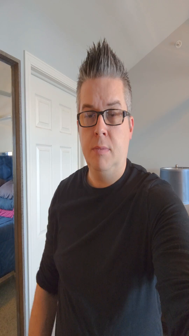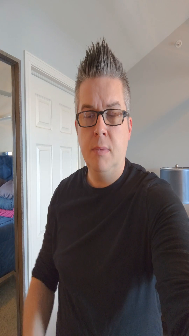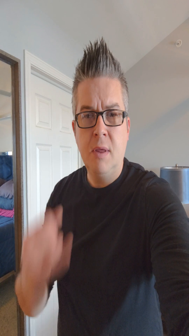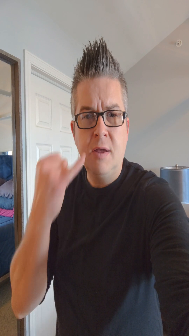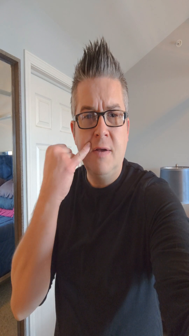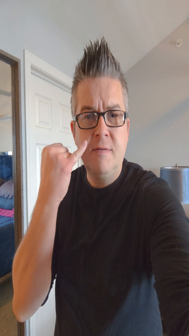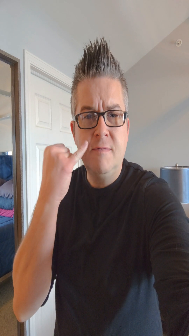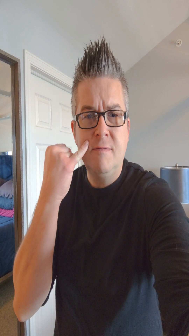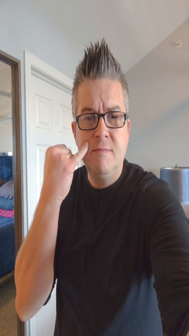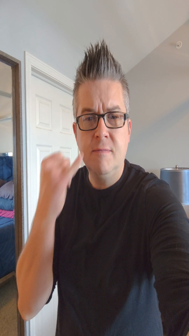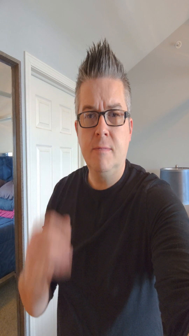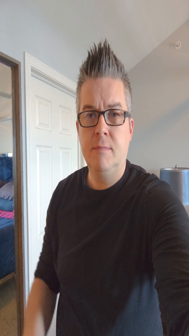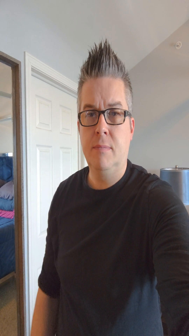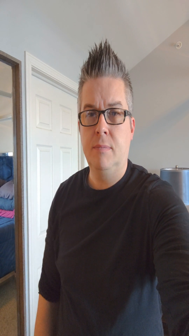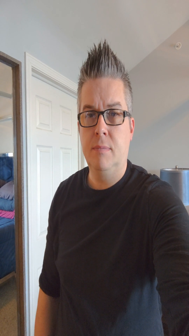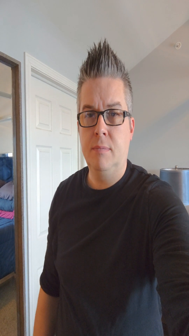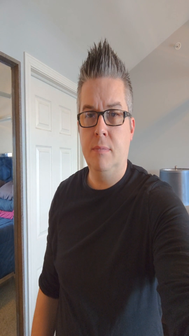if